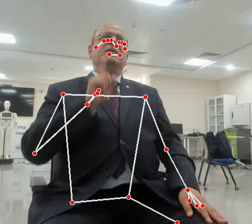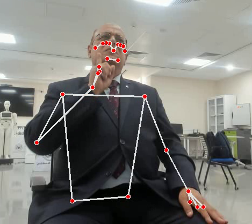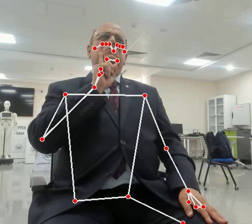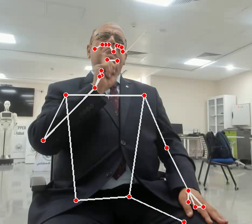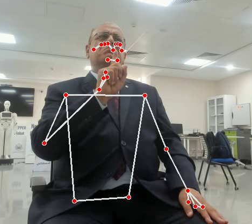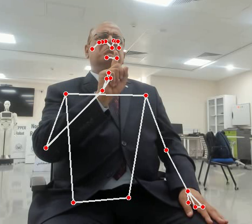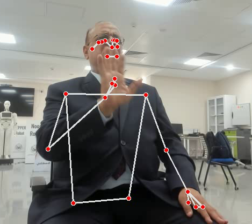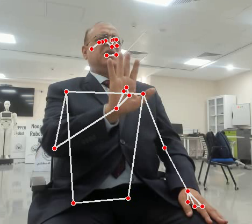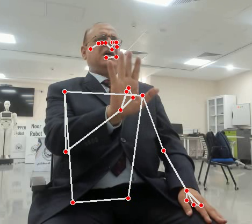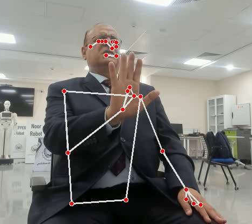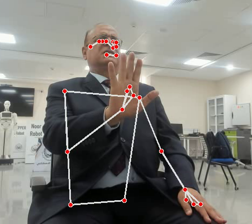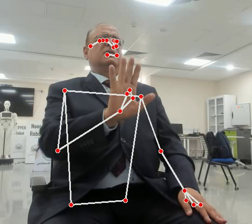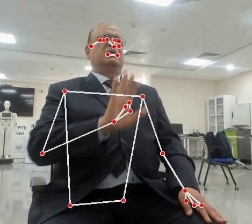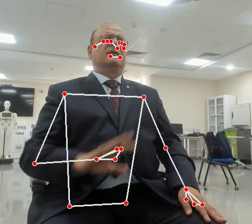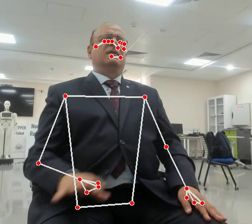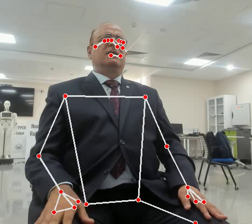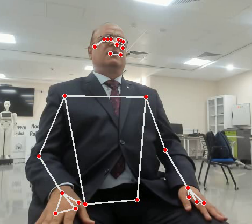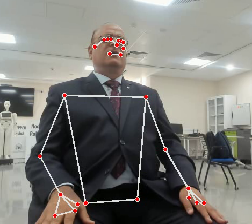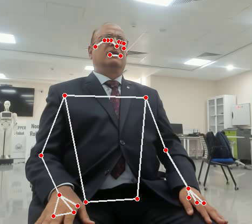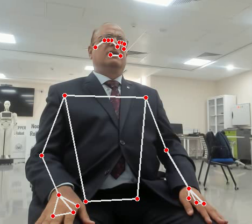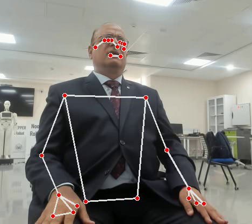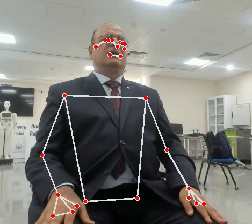msh 3waz